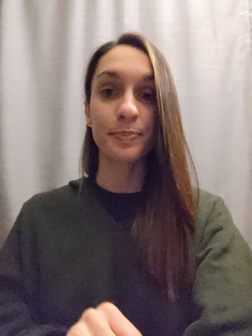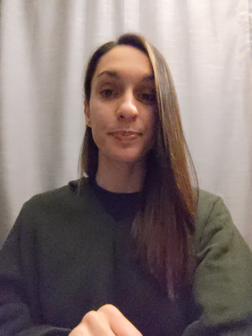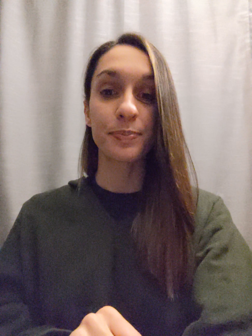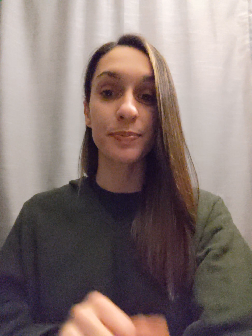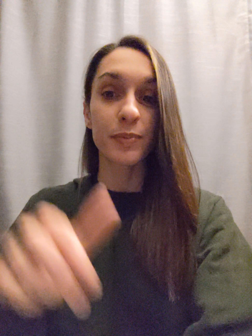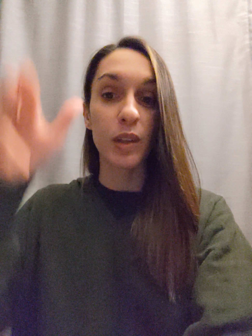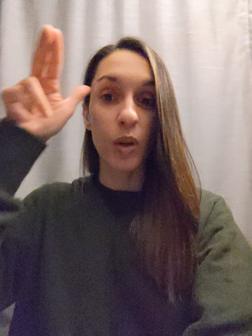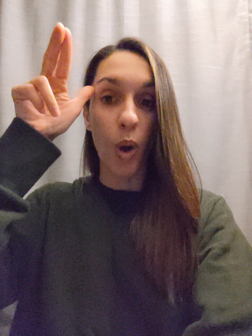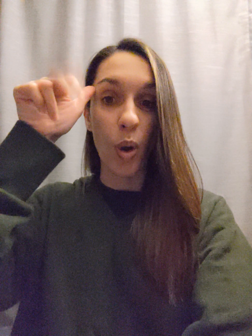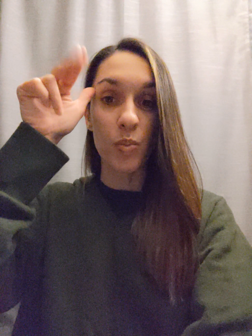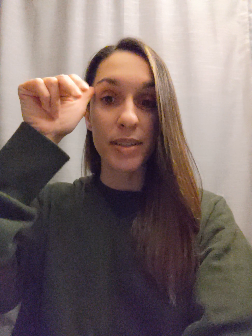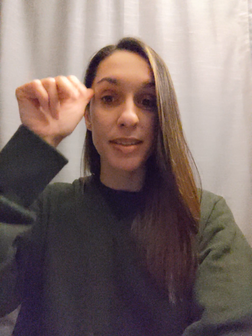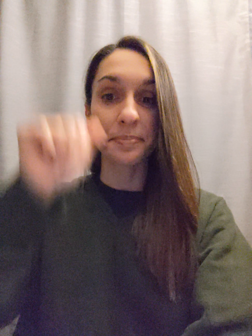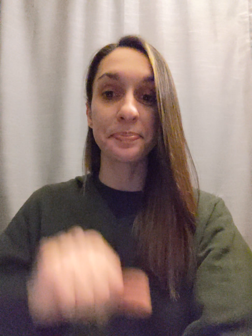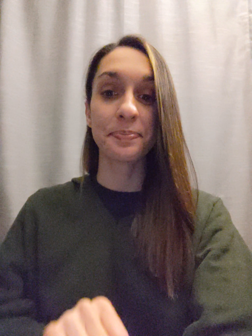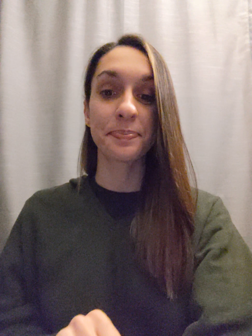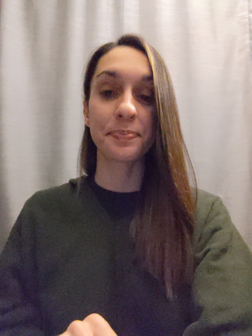horse